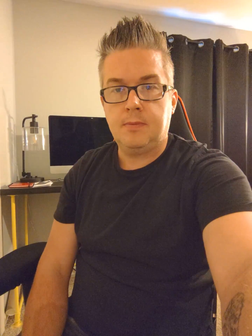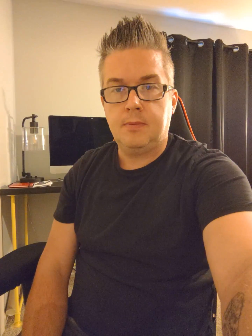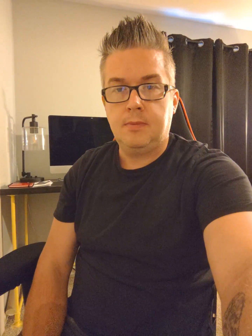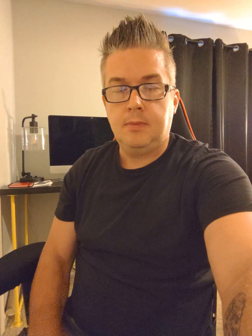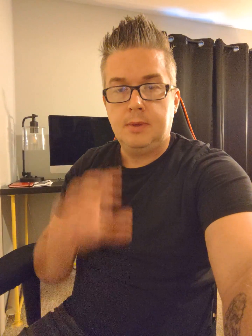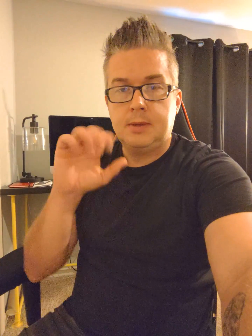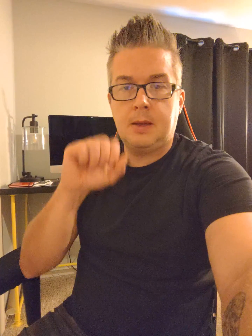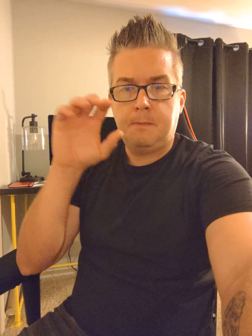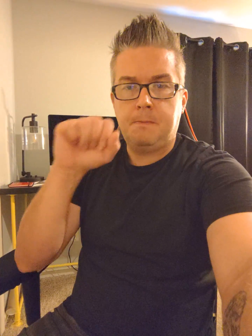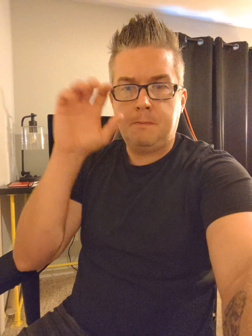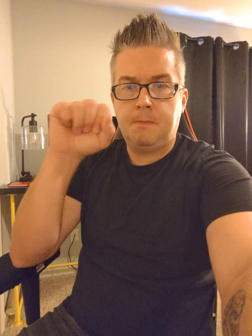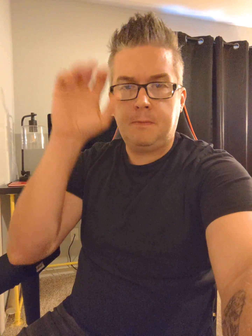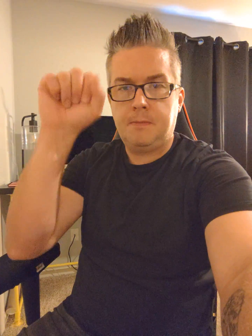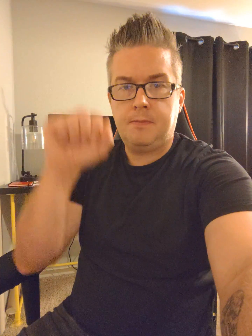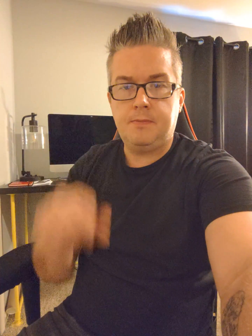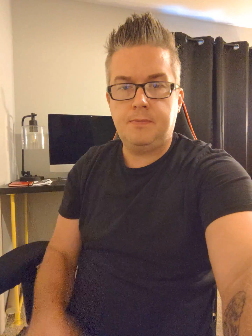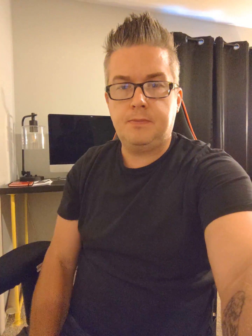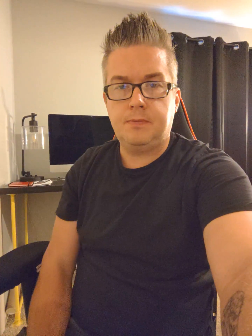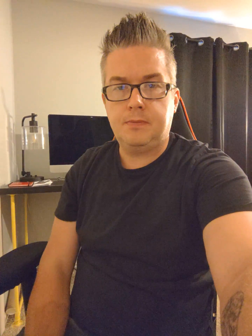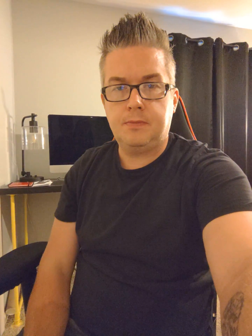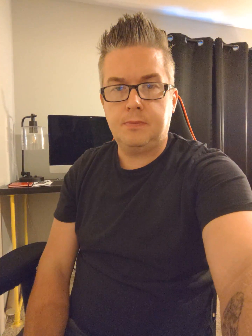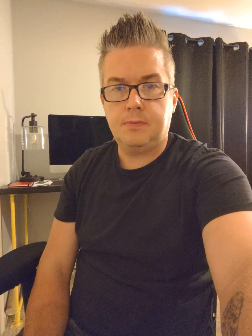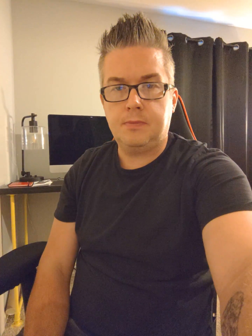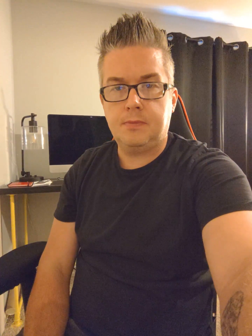ladder